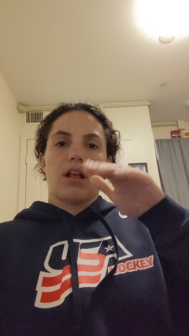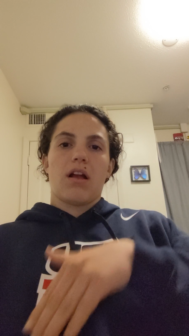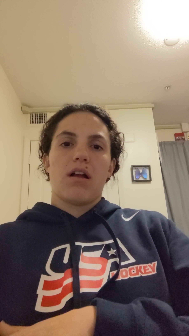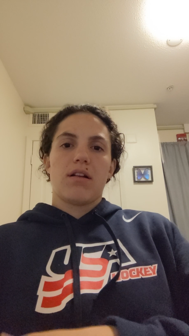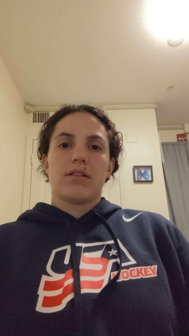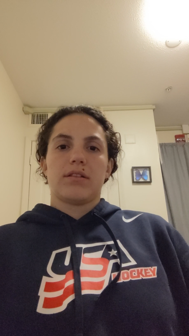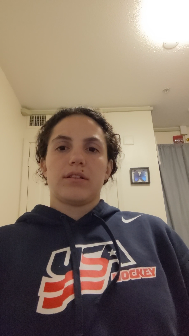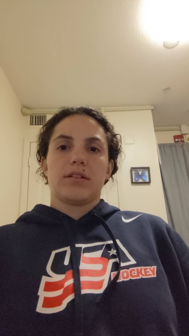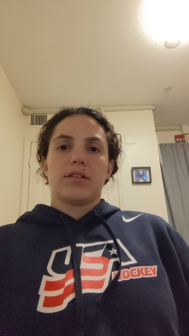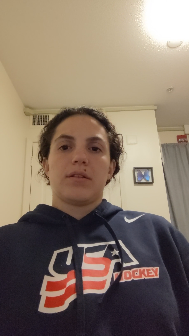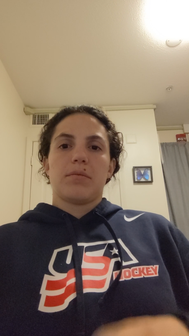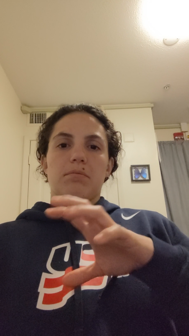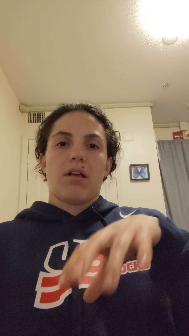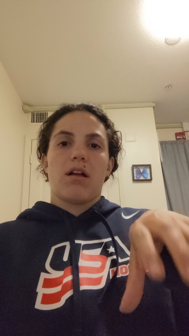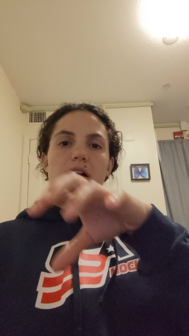block